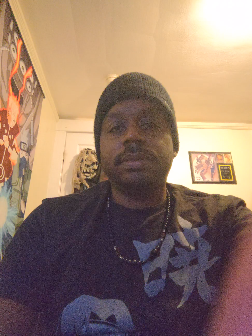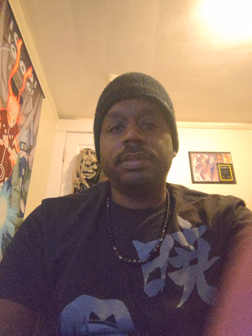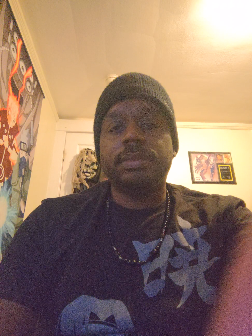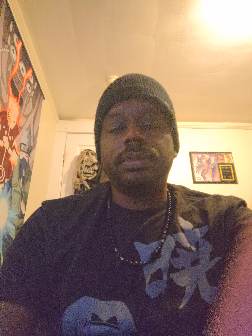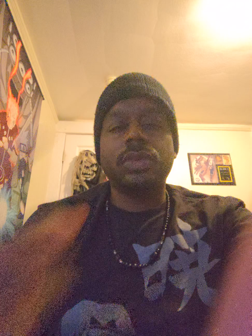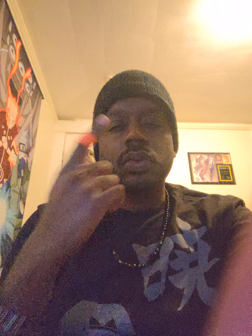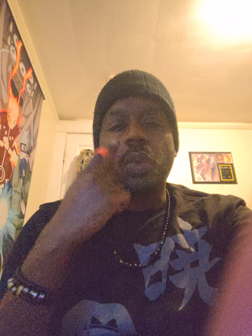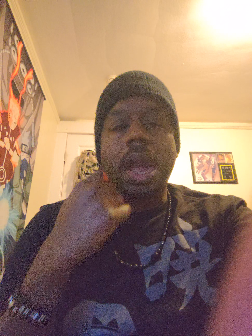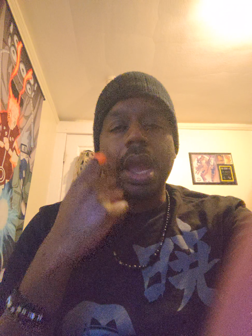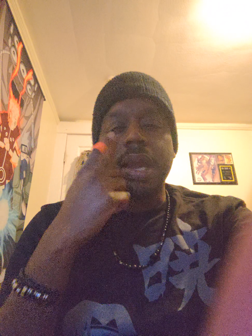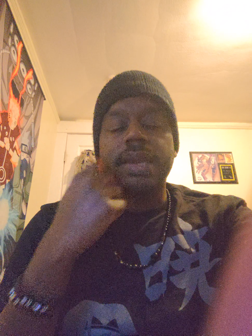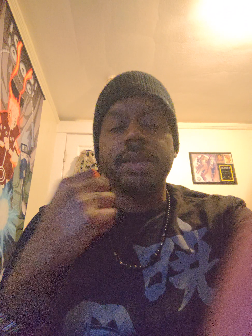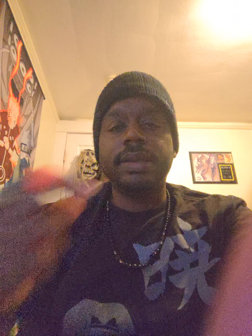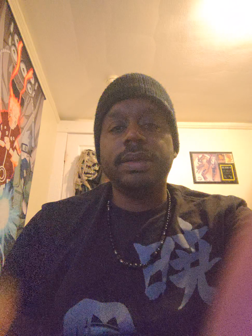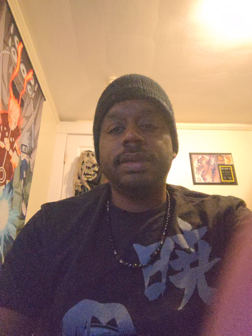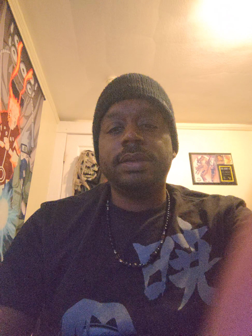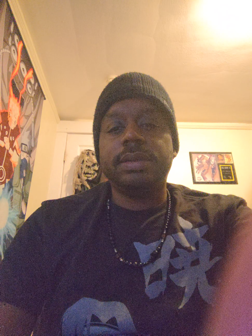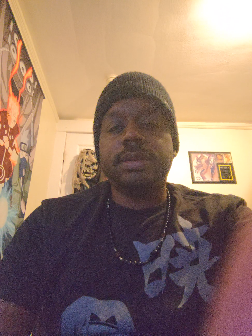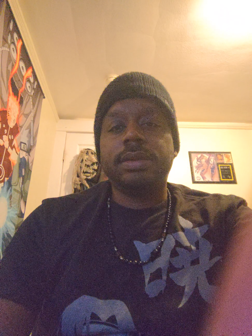cry